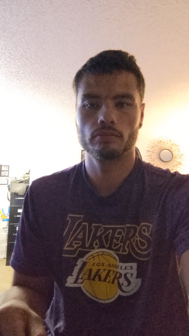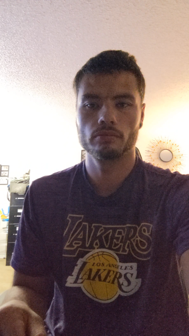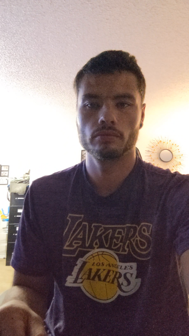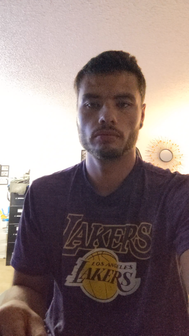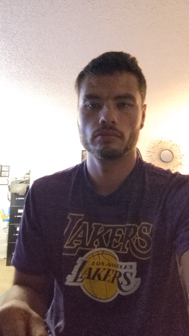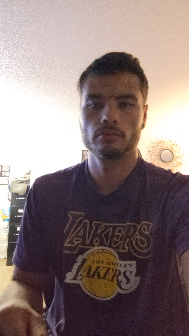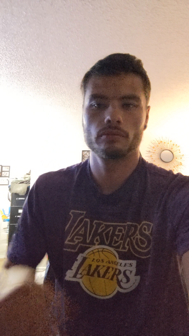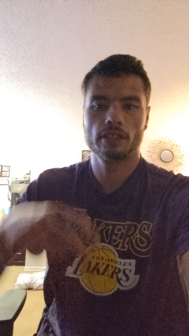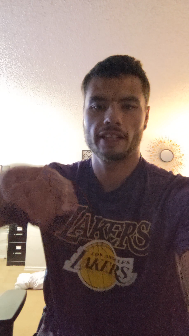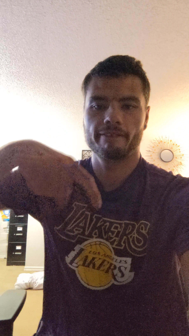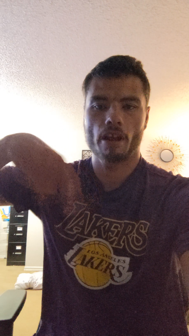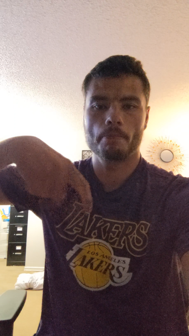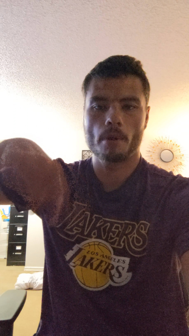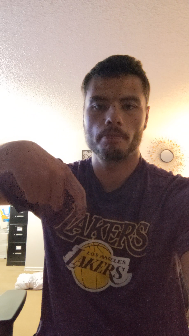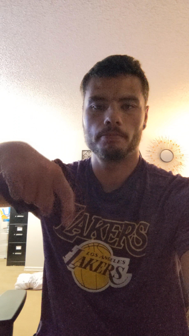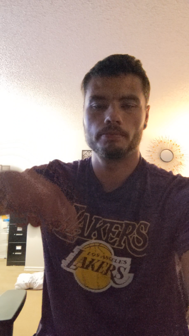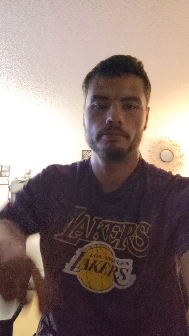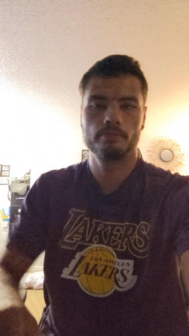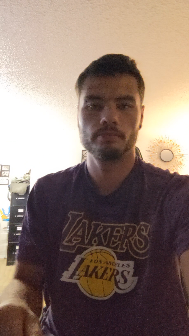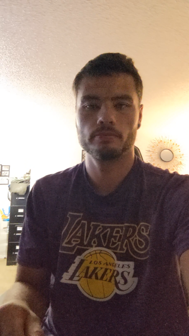flip-flop